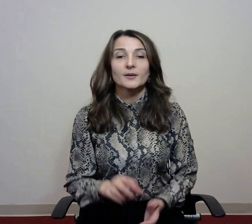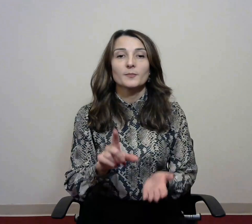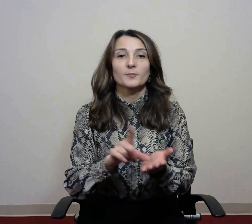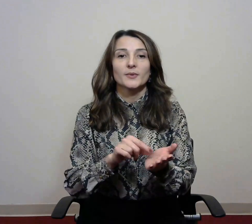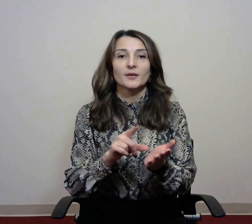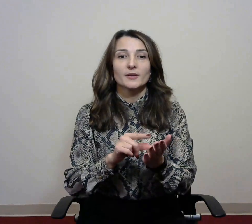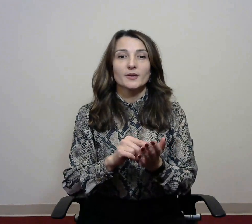pensiya